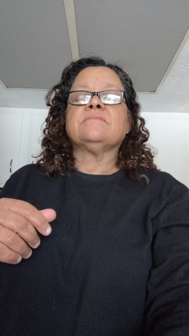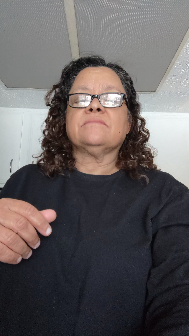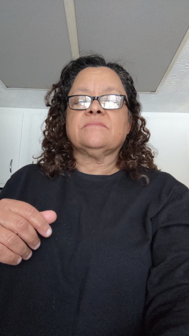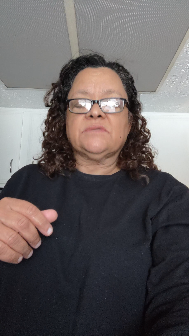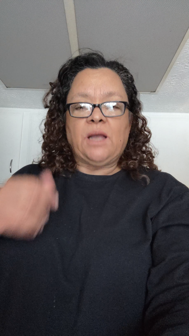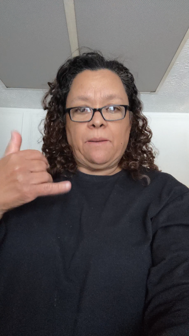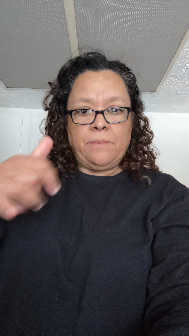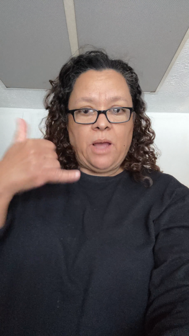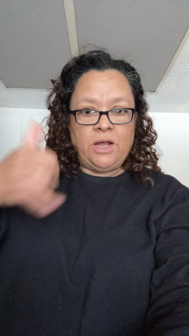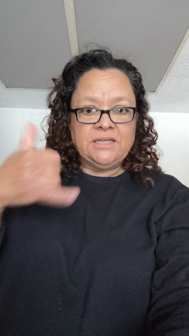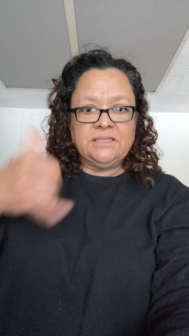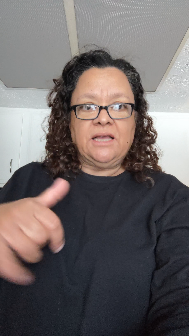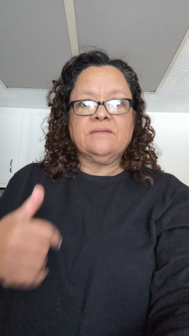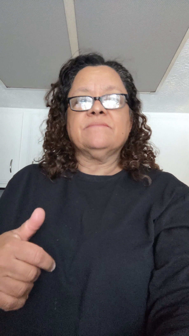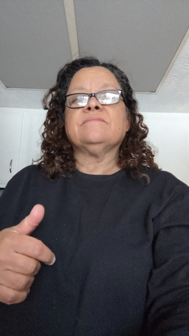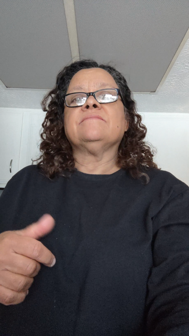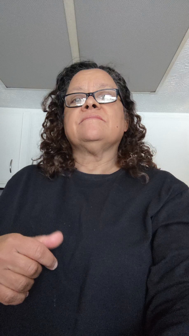party